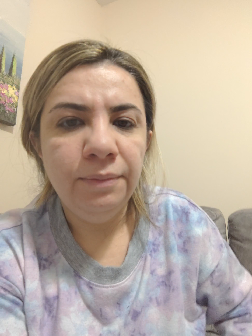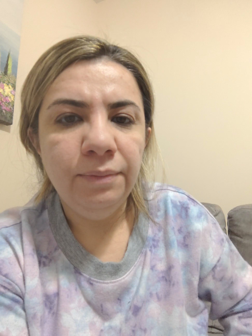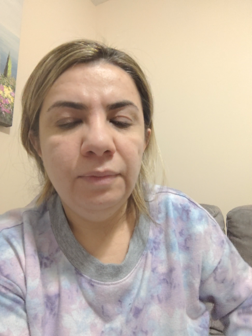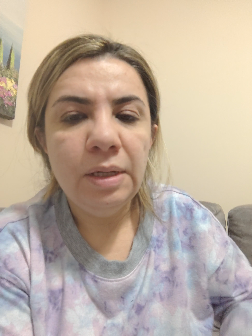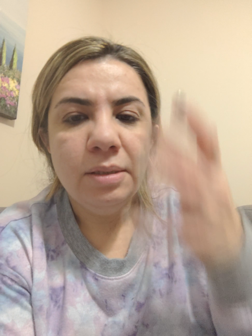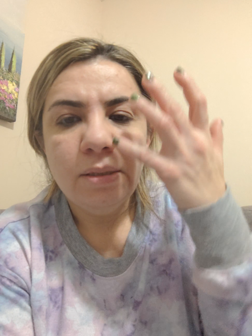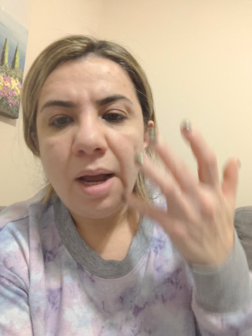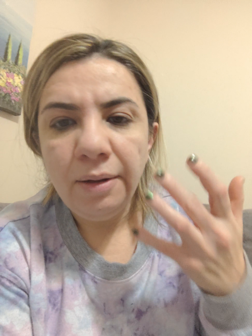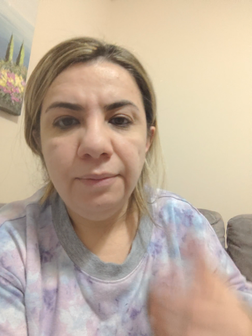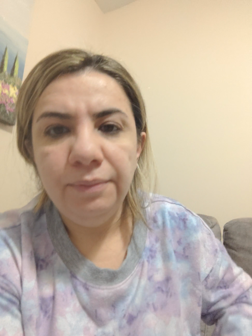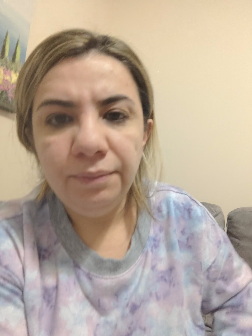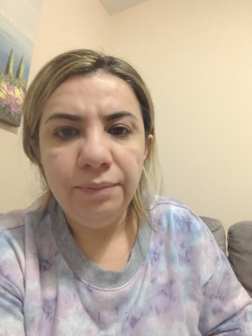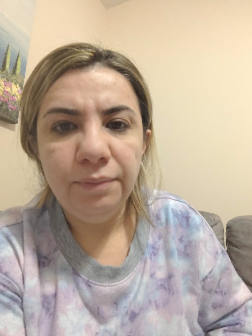sad